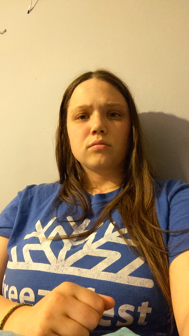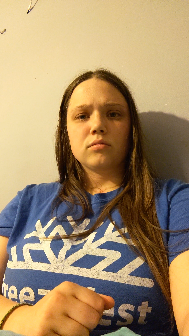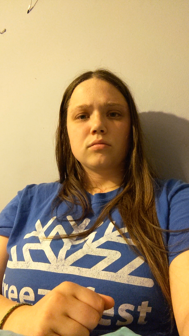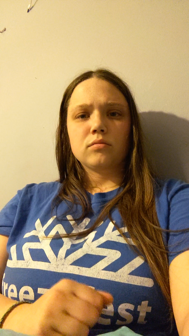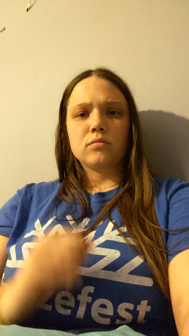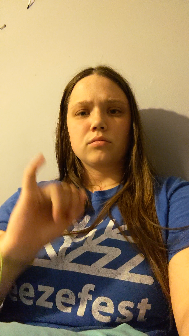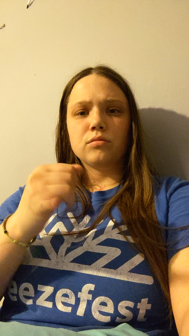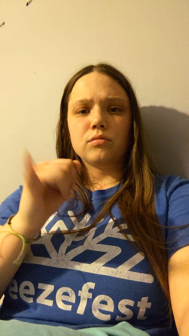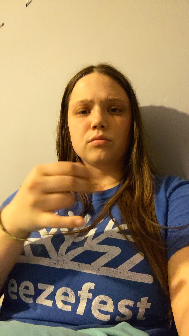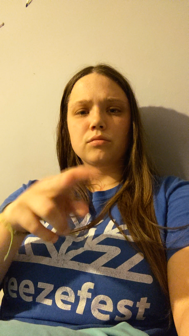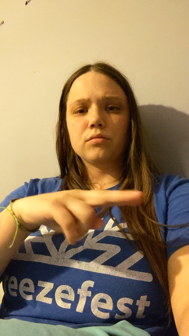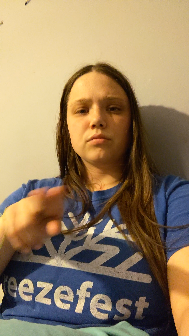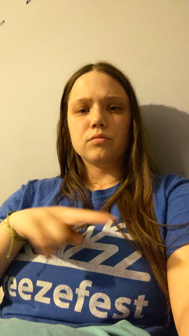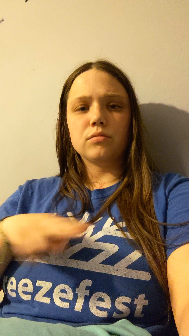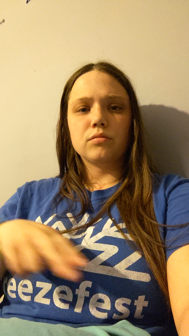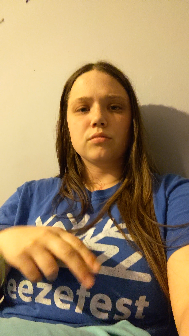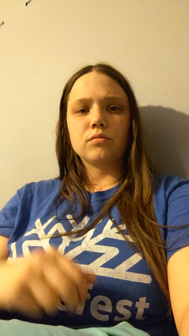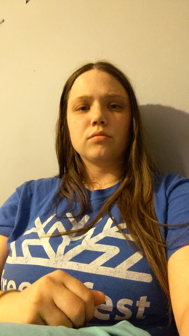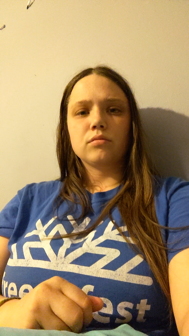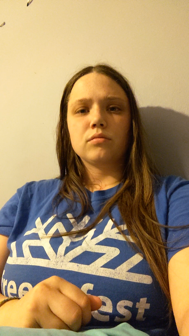jelly